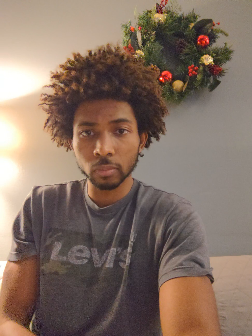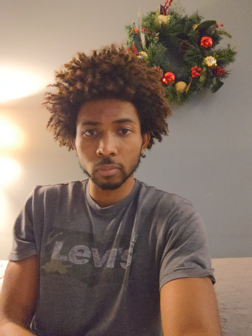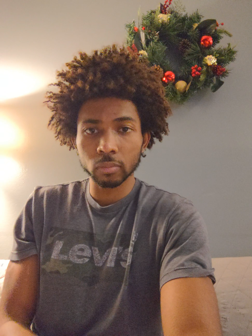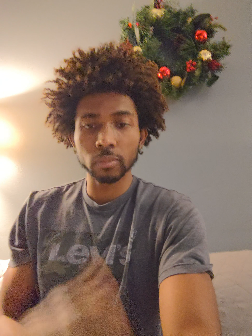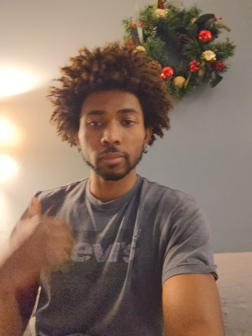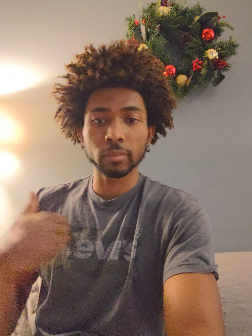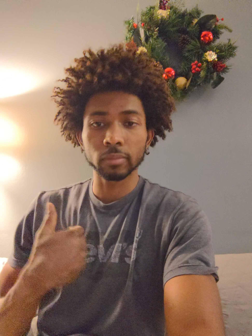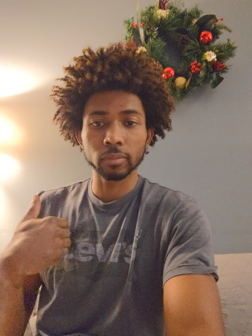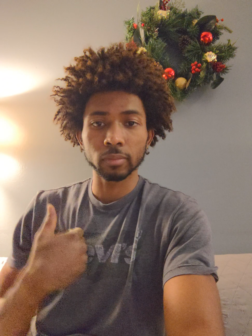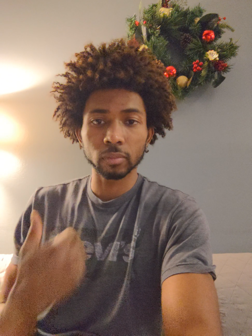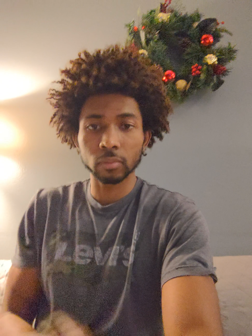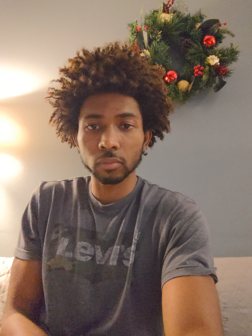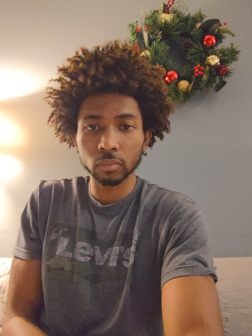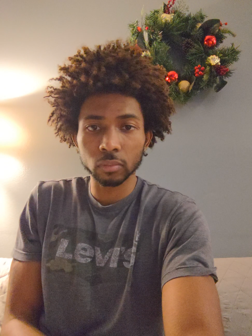animal